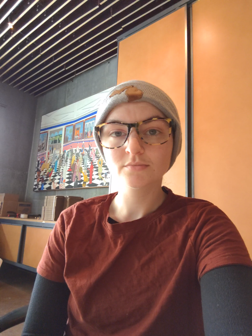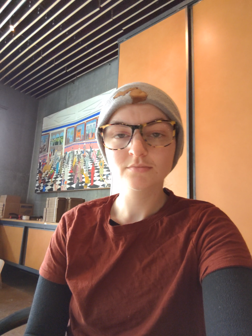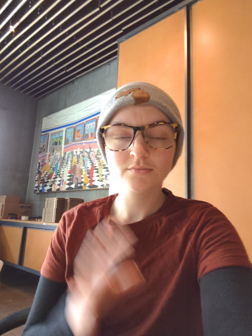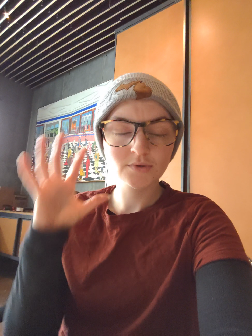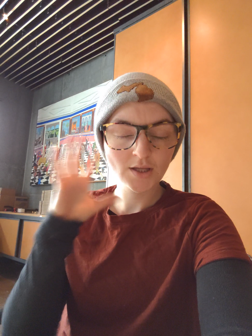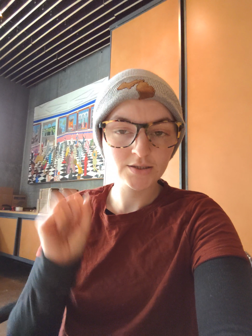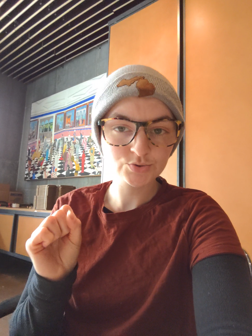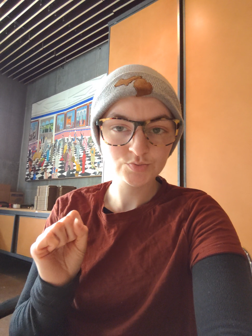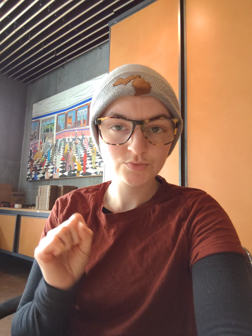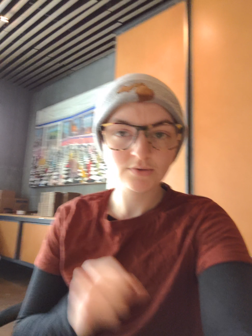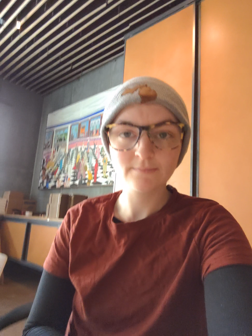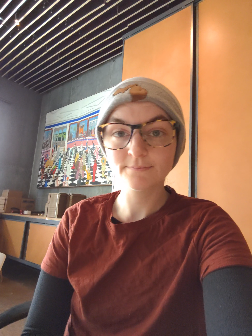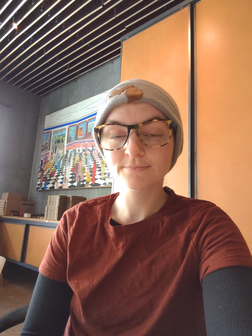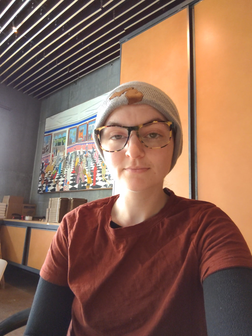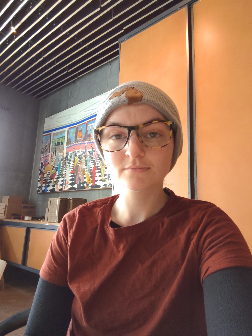loud